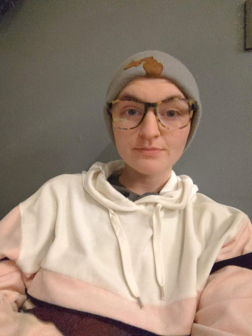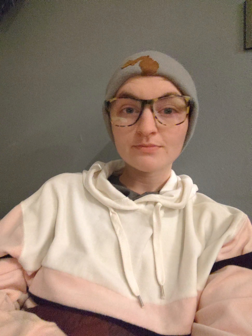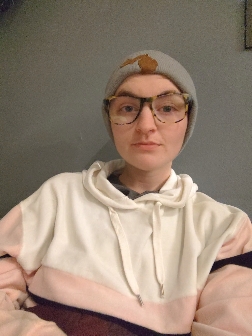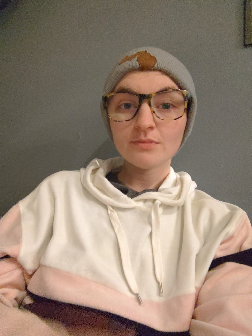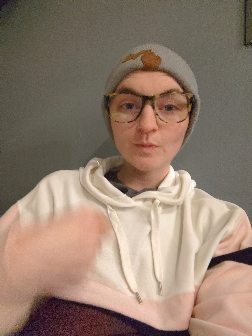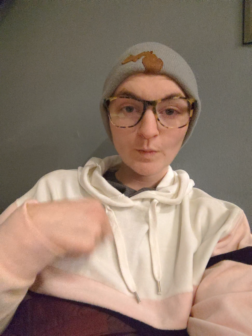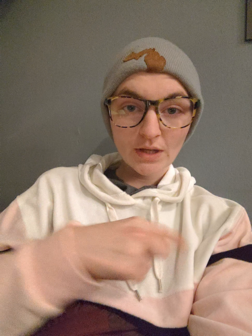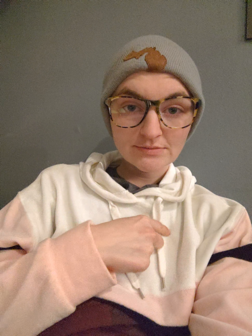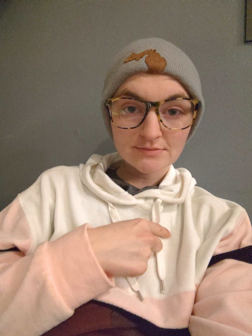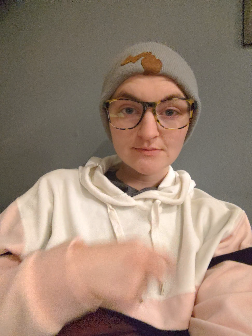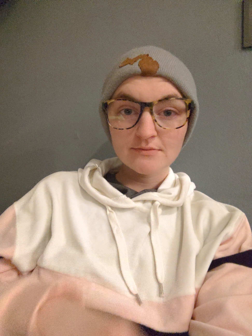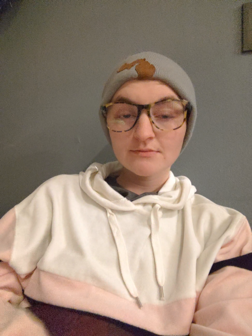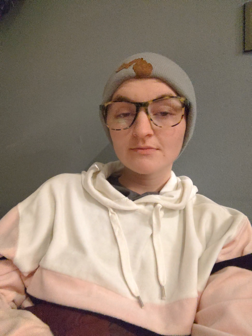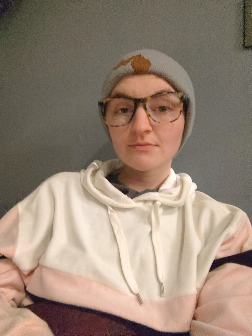we